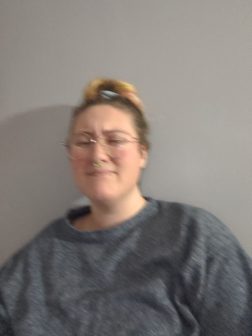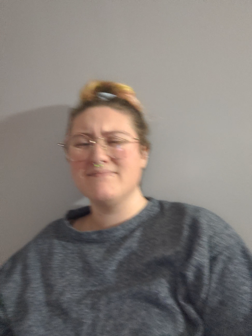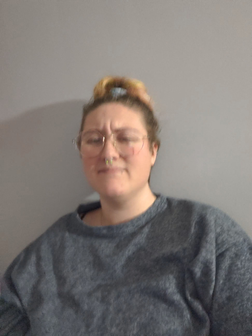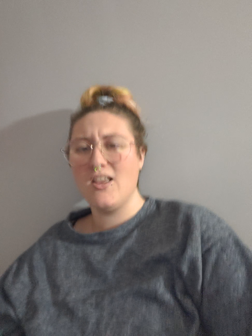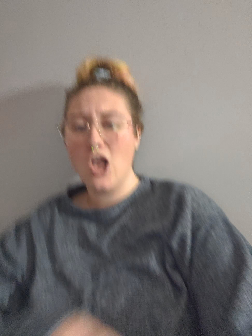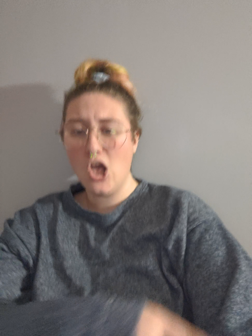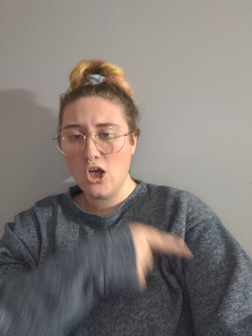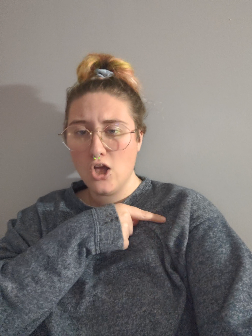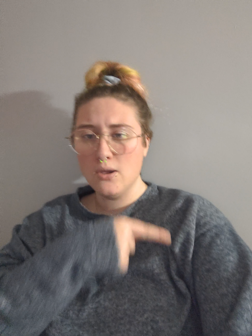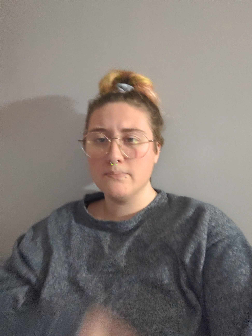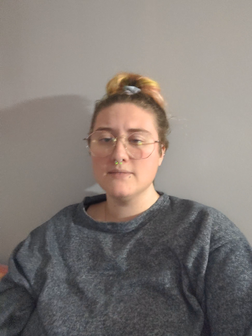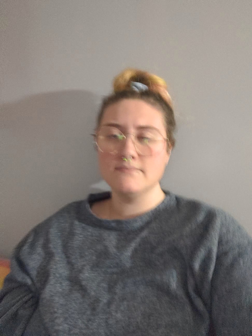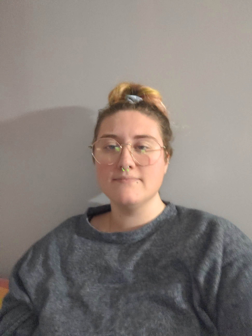arm